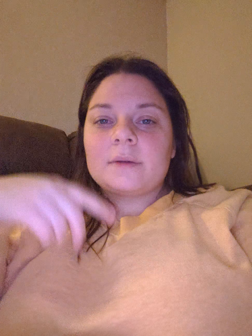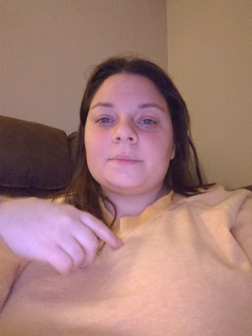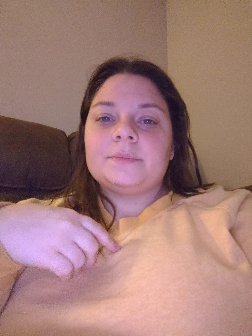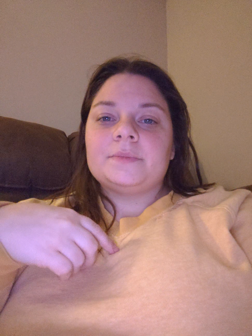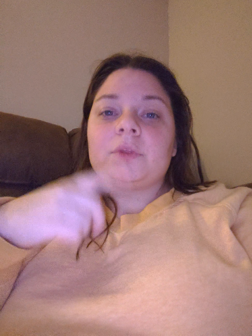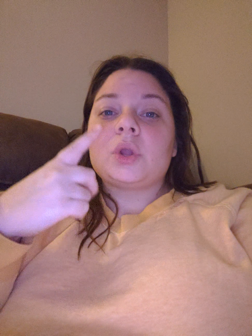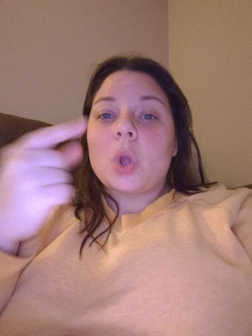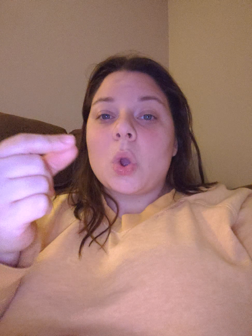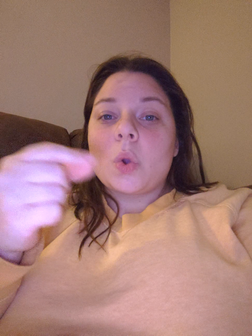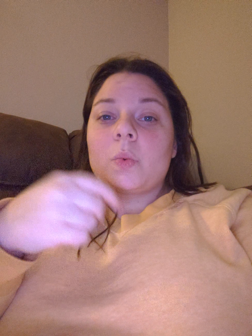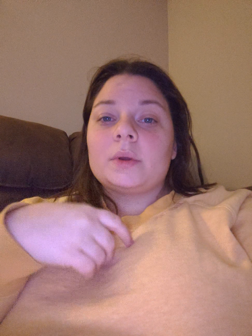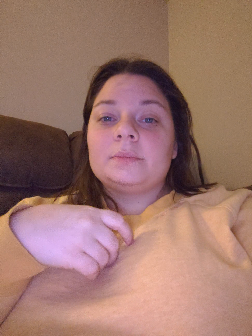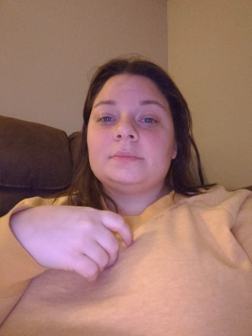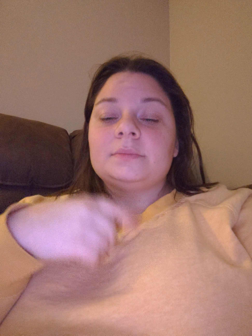go